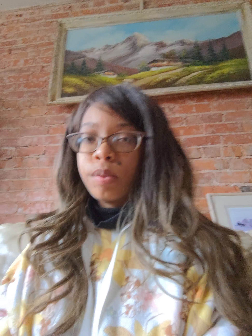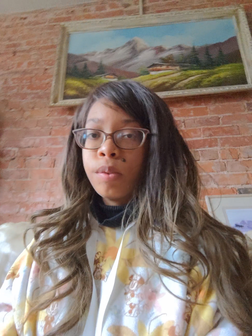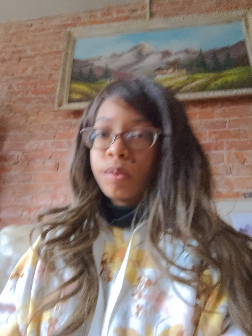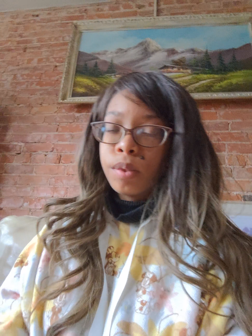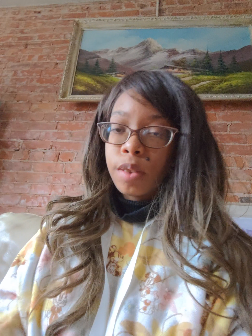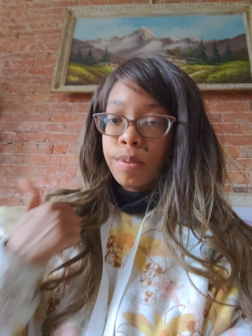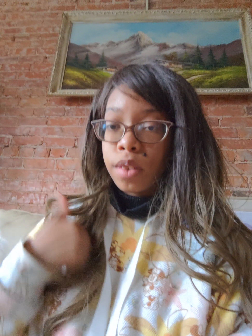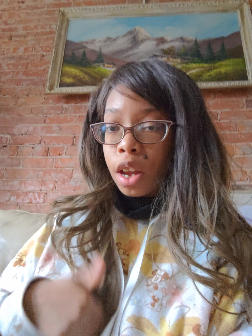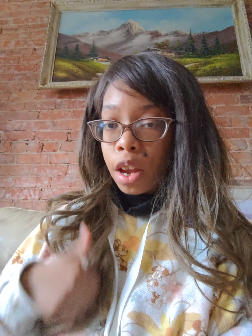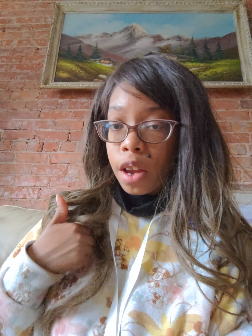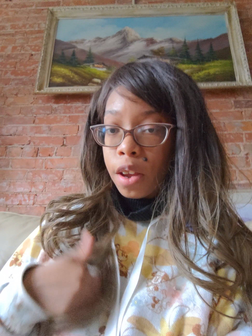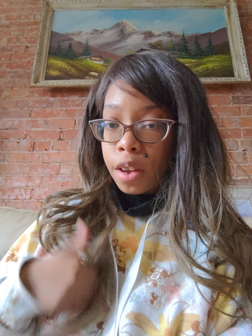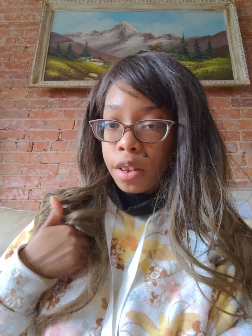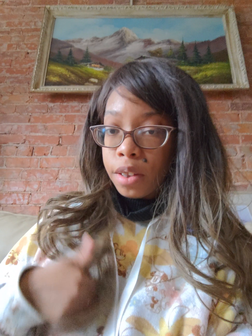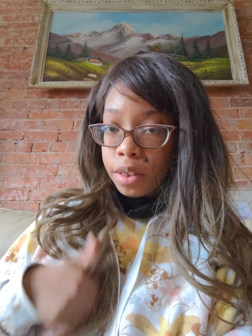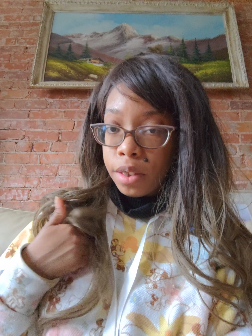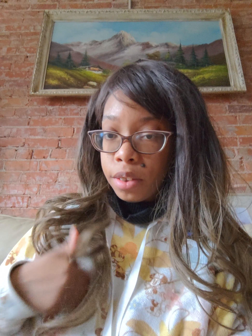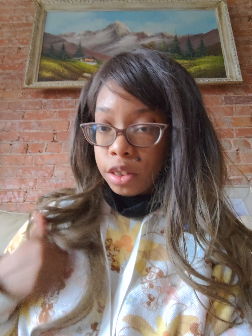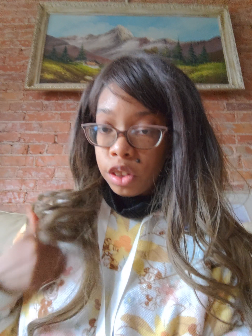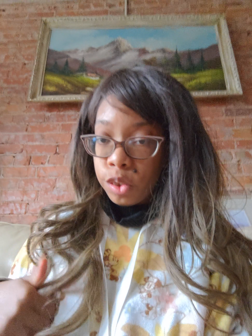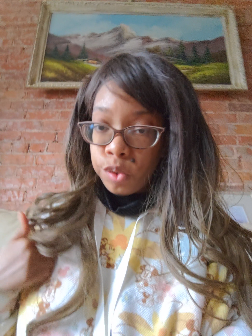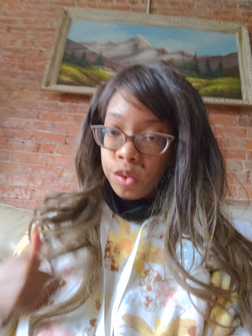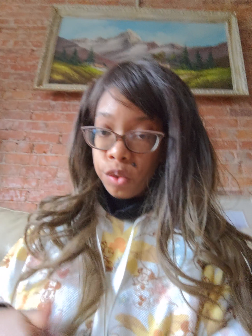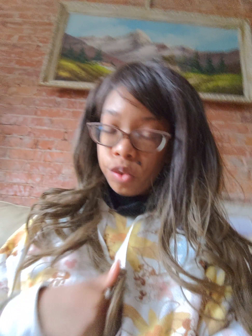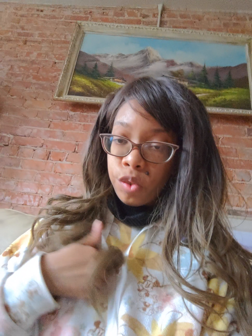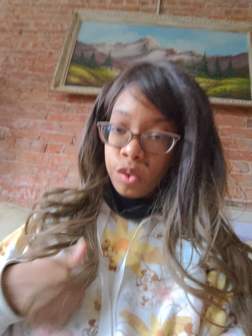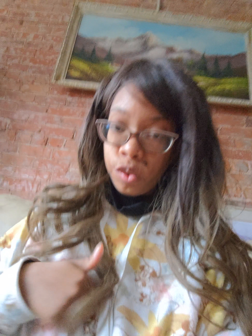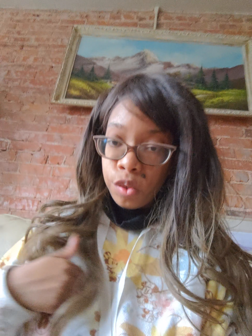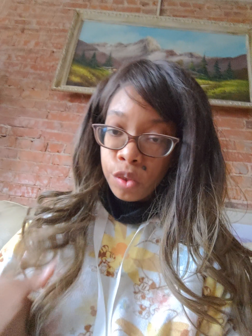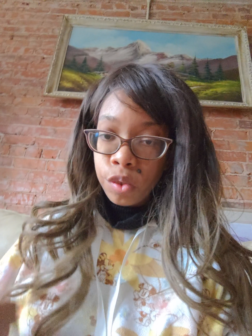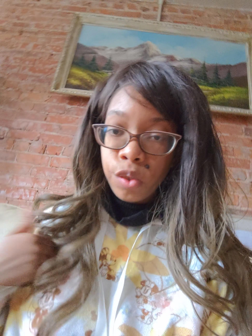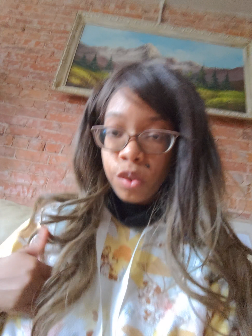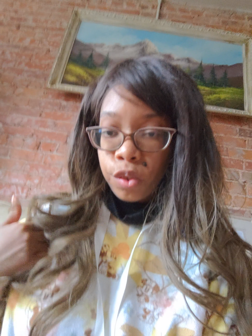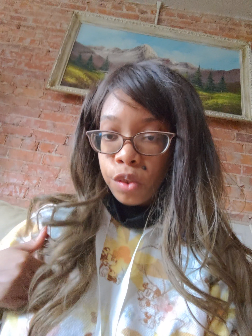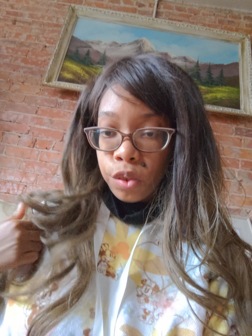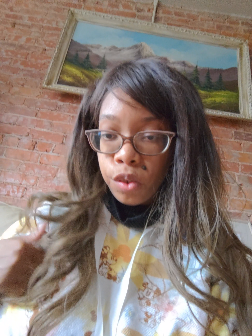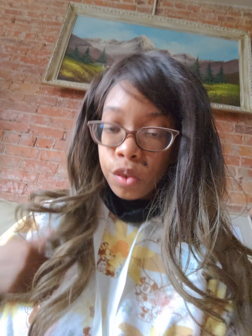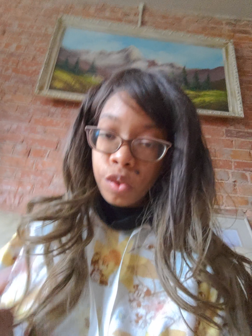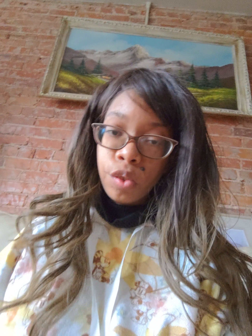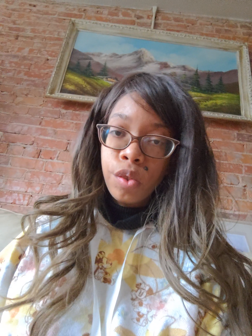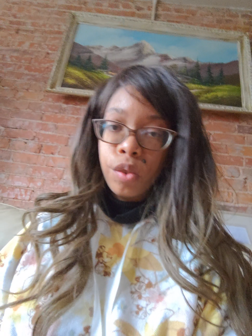bath